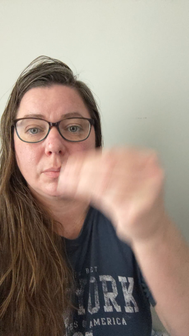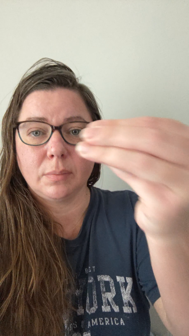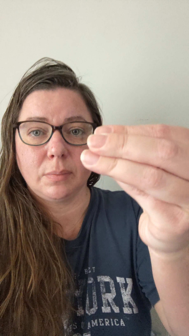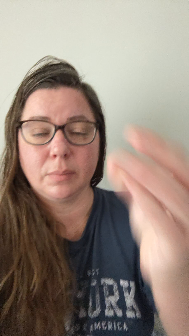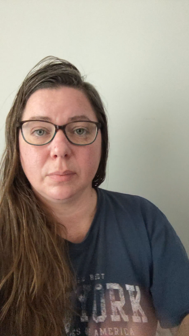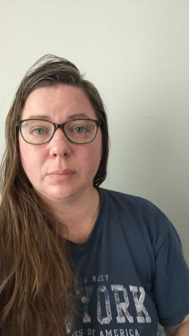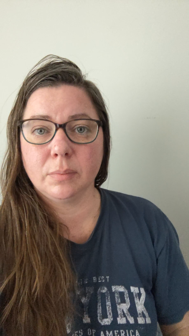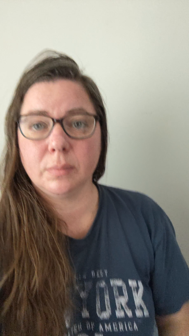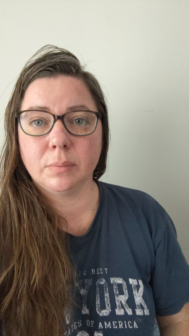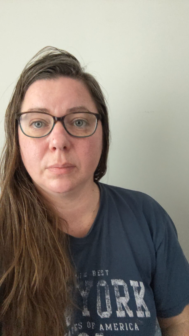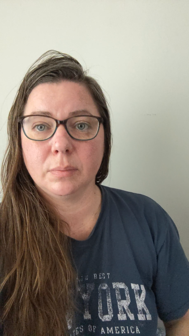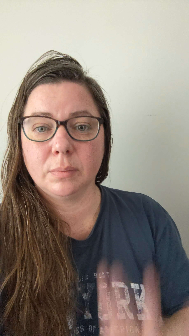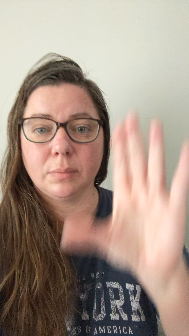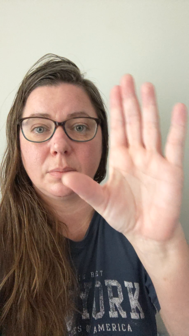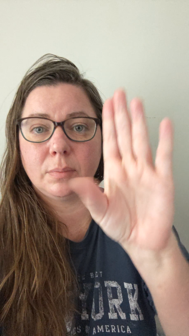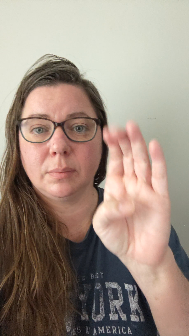be